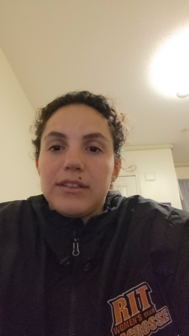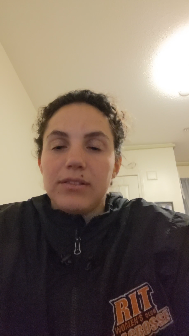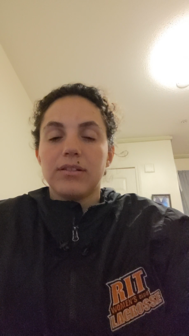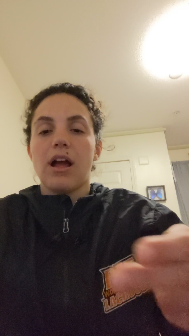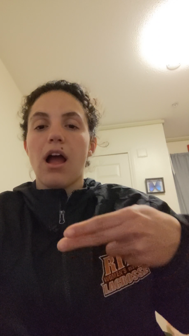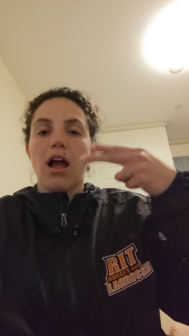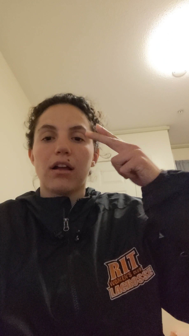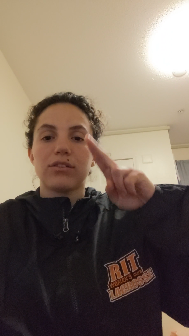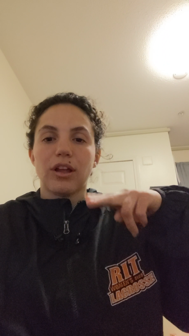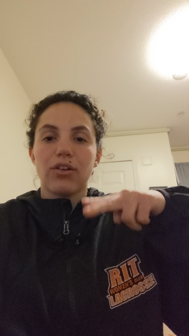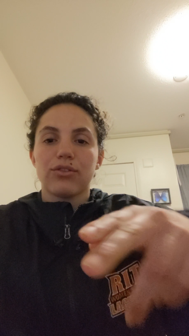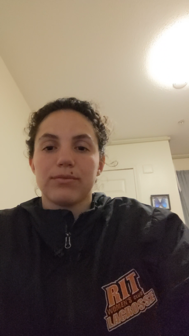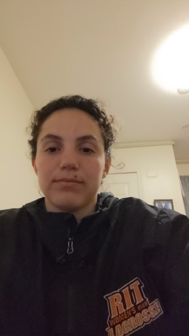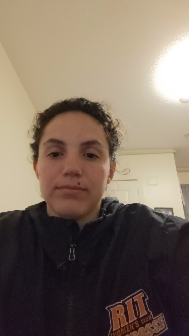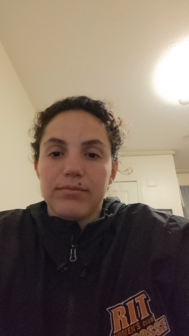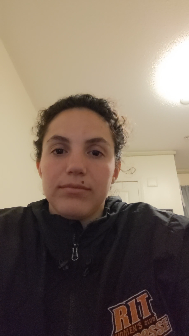high chair